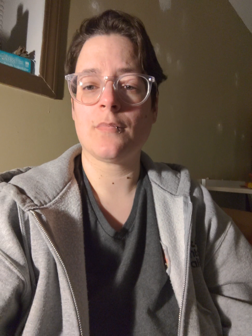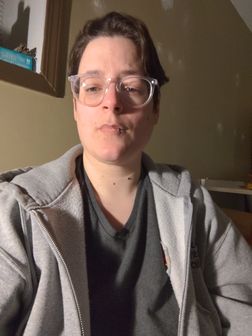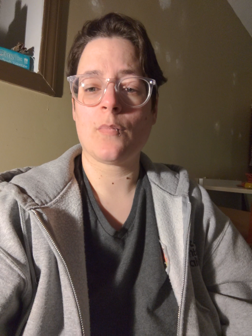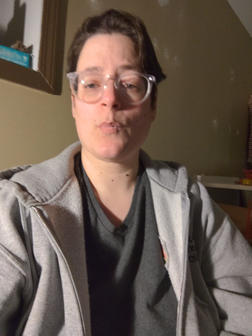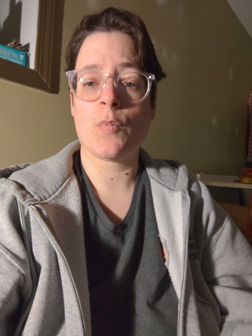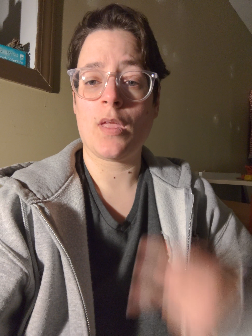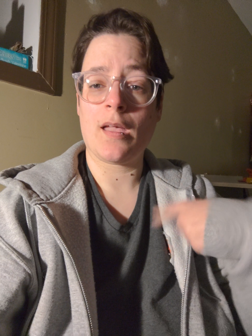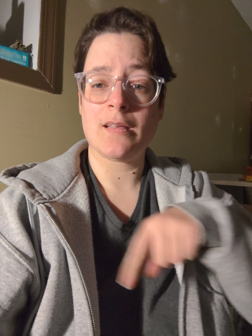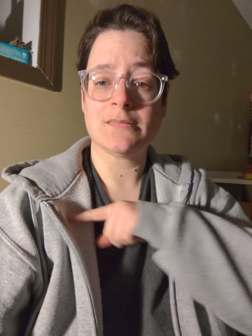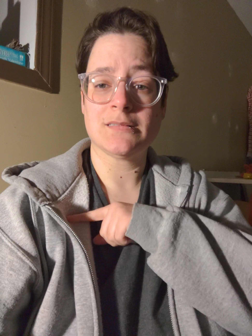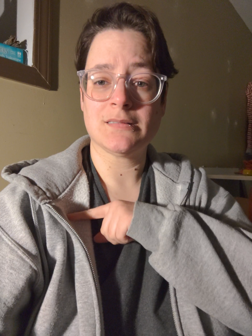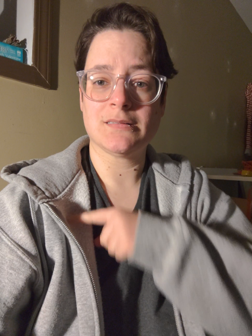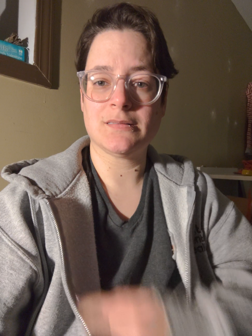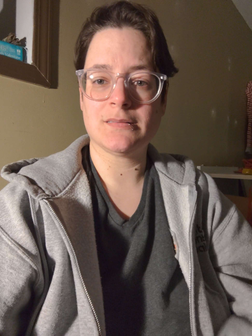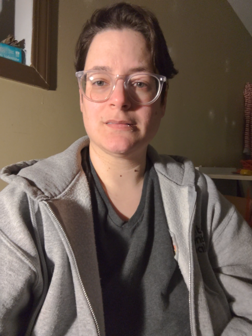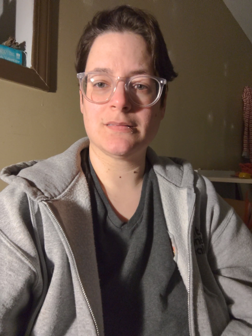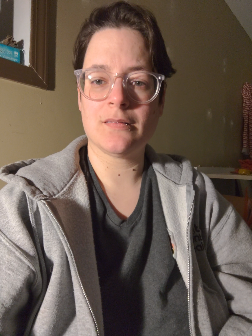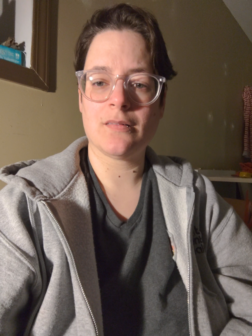we